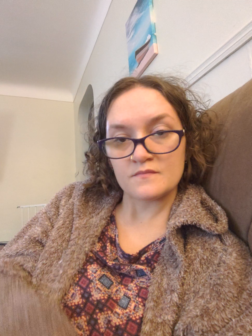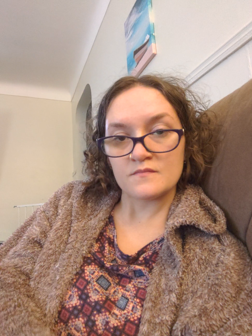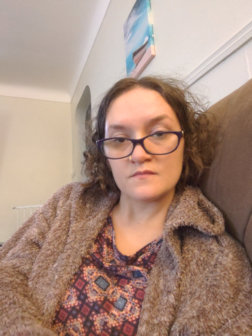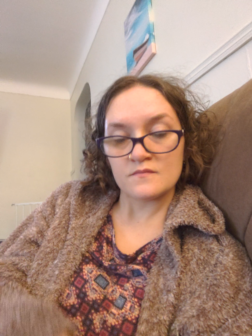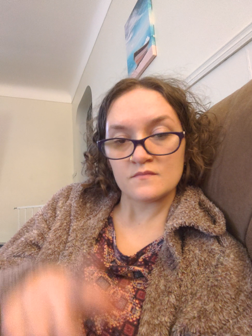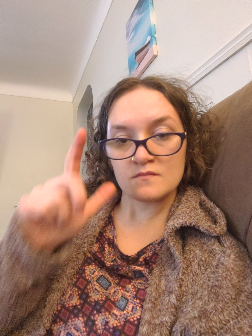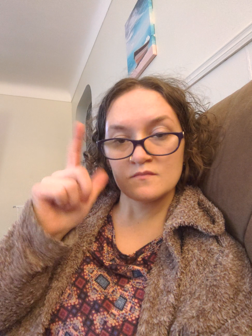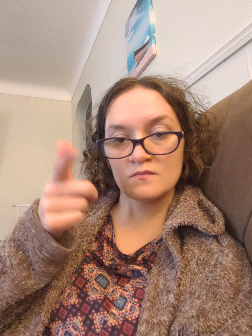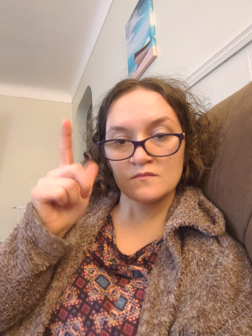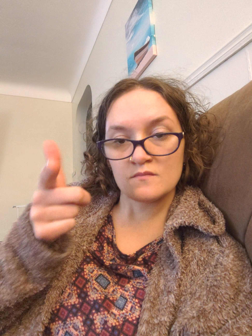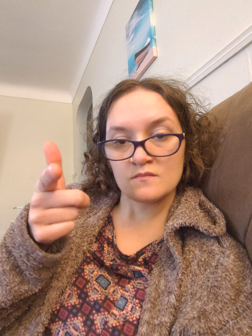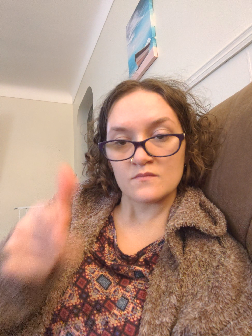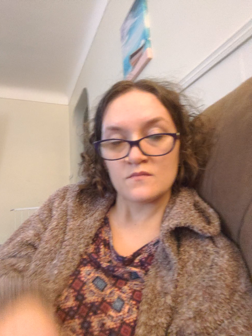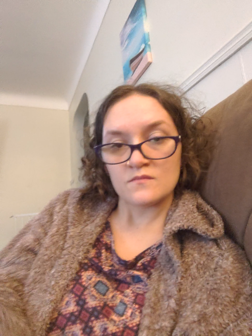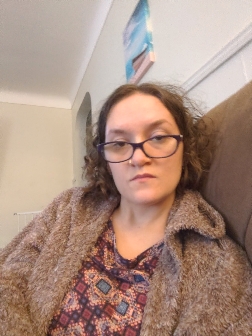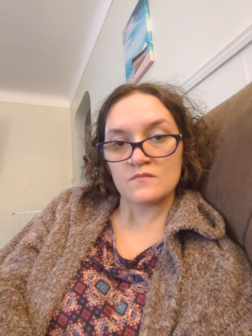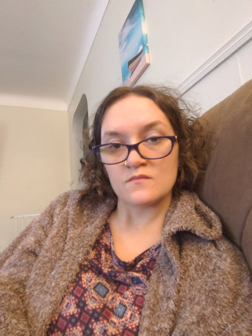later